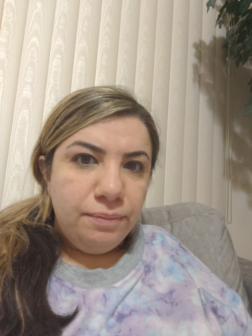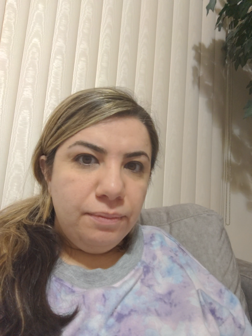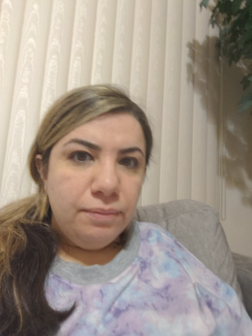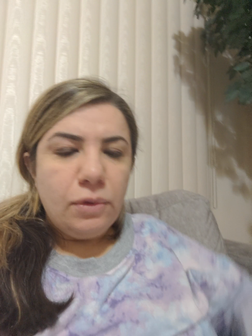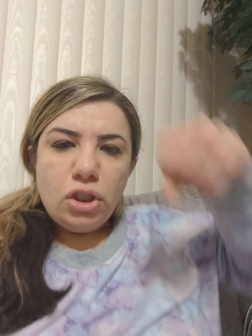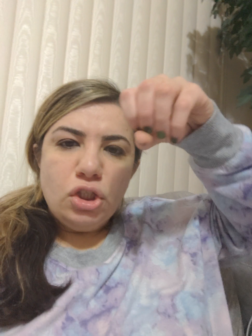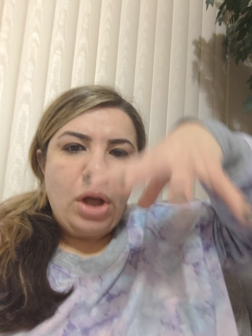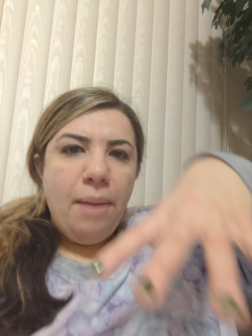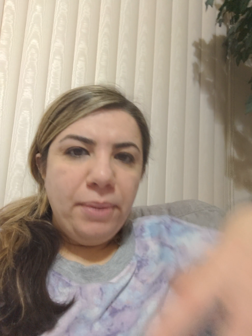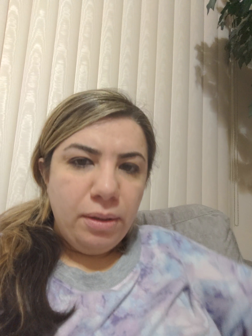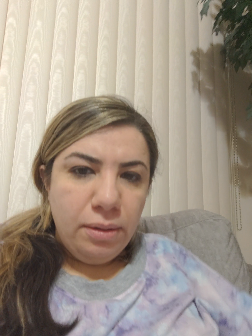drop